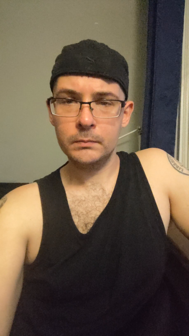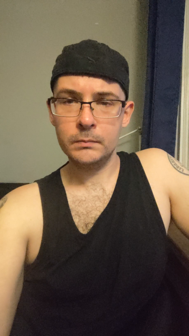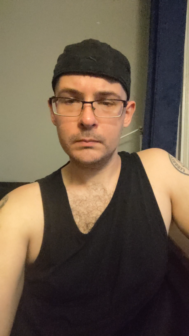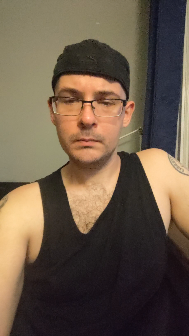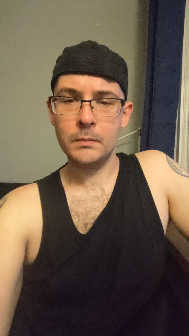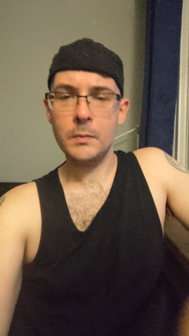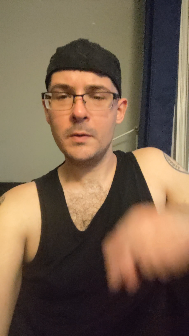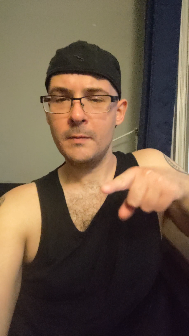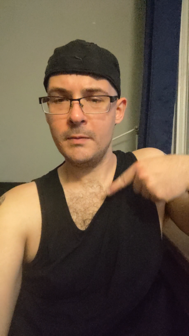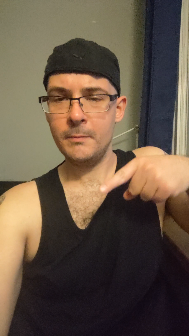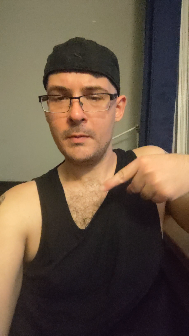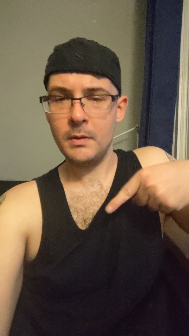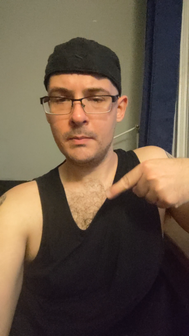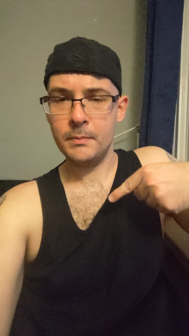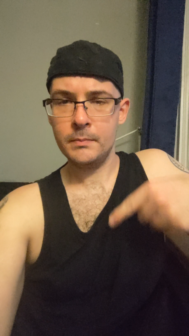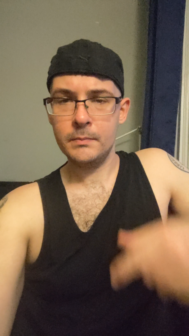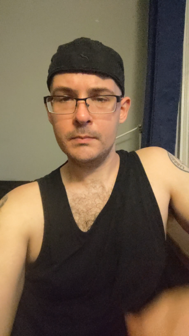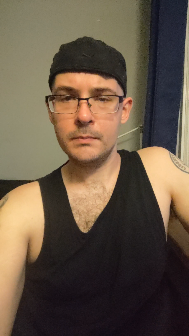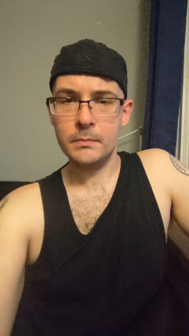flip-flop